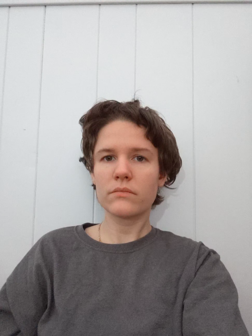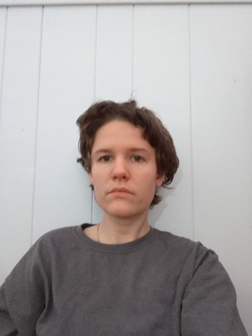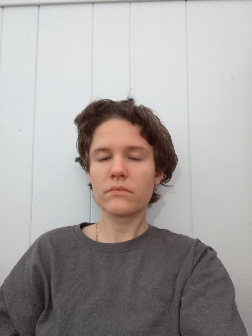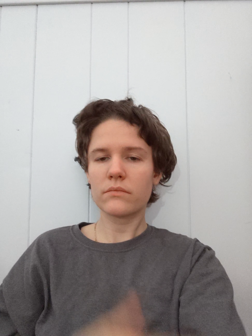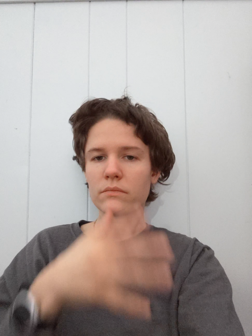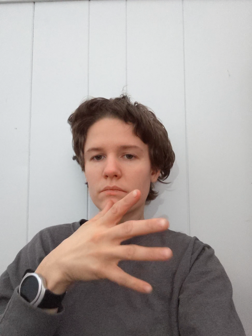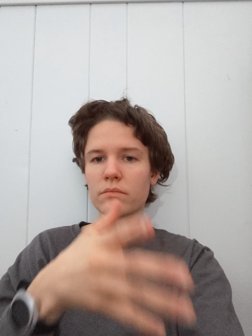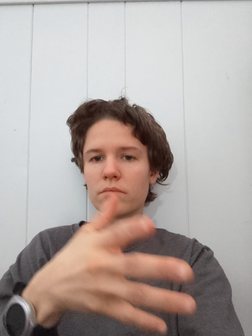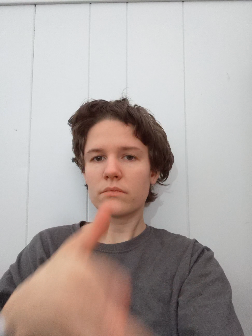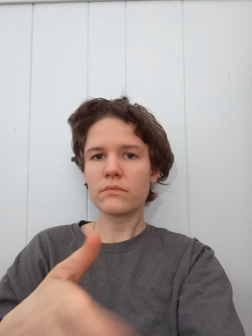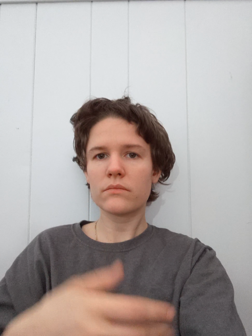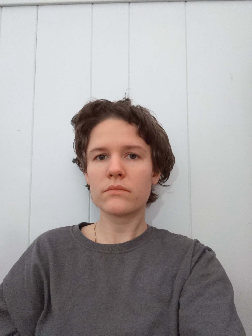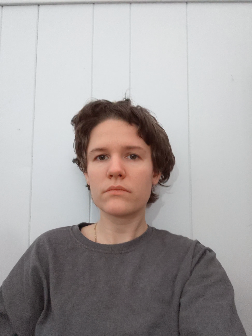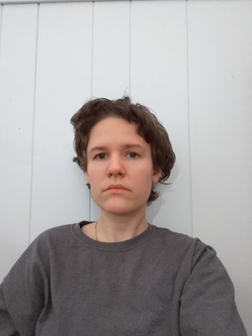grandma